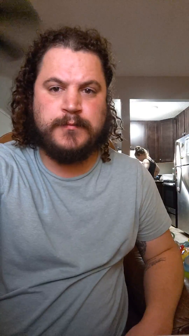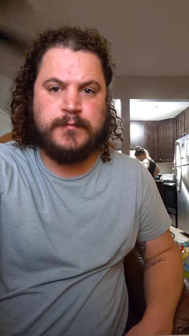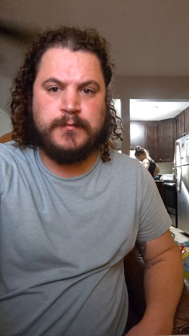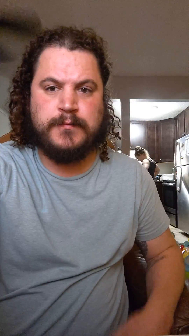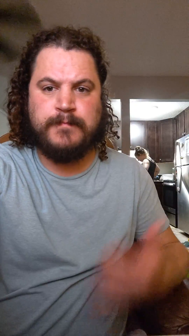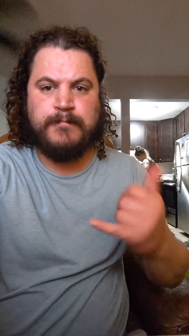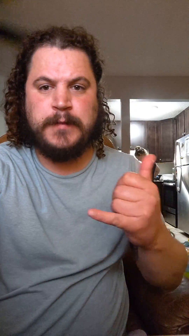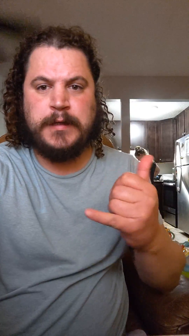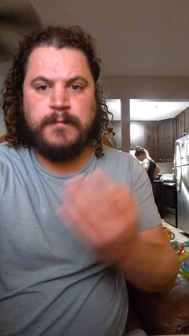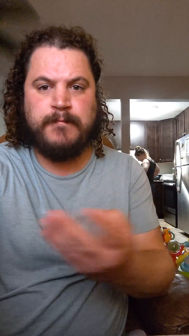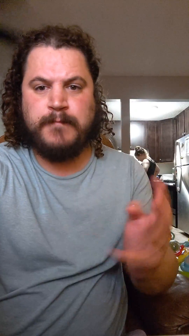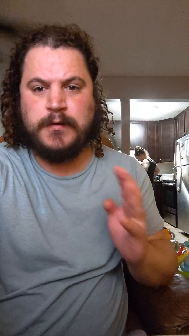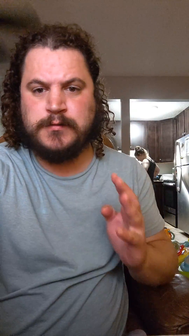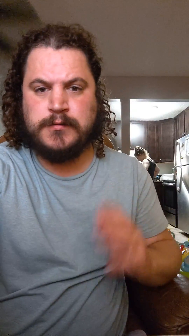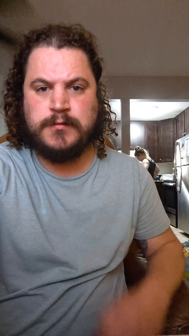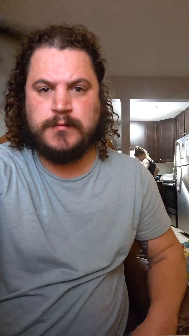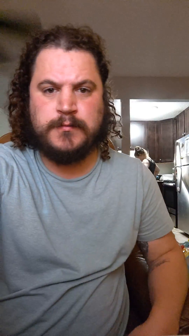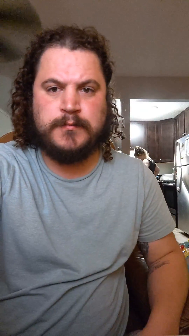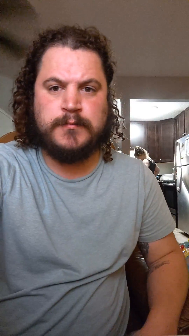playpen